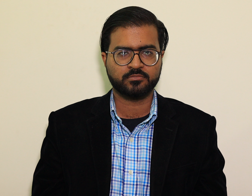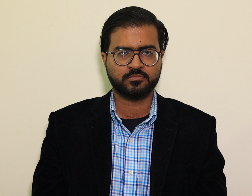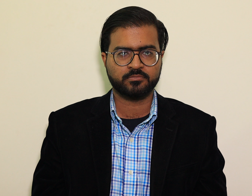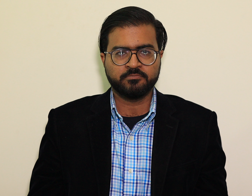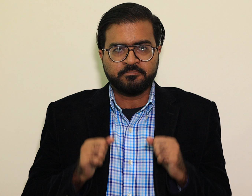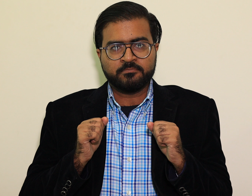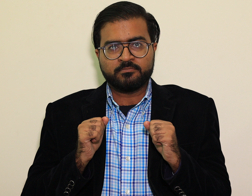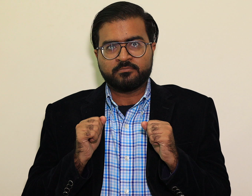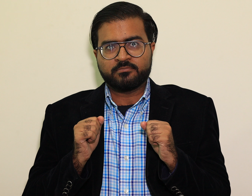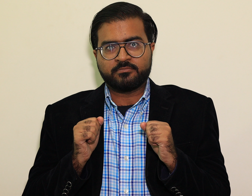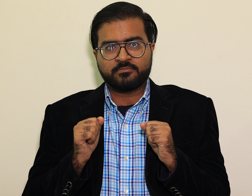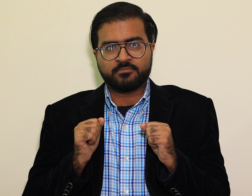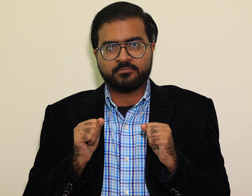scared